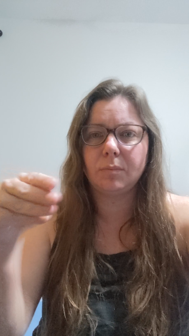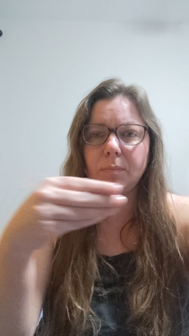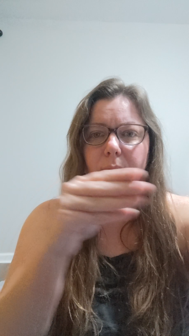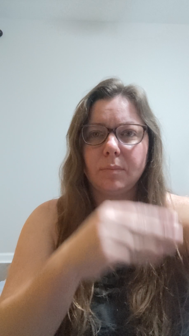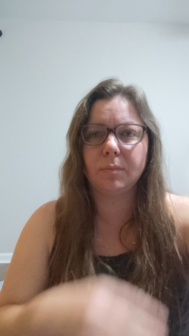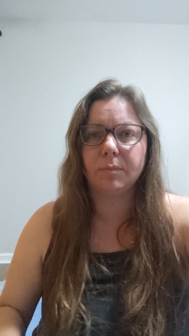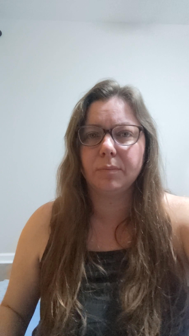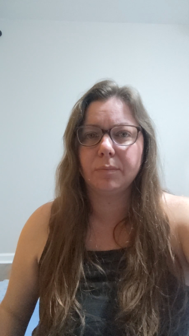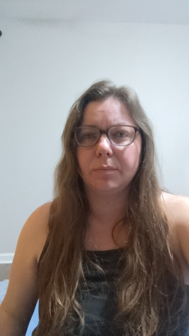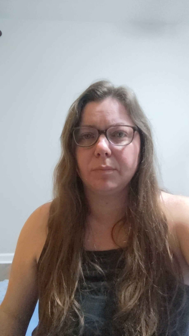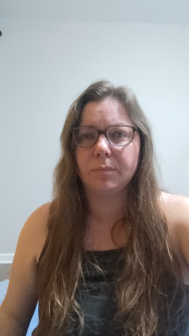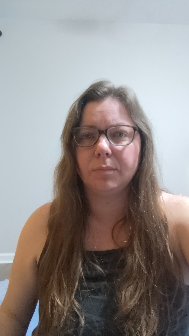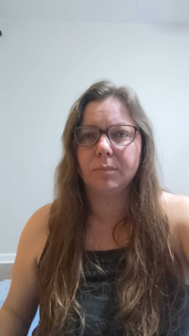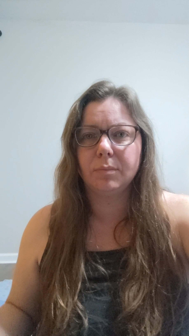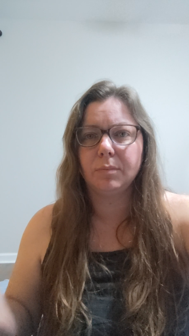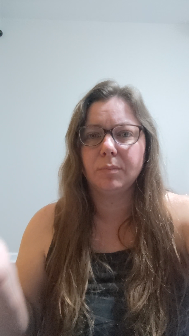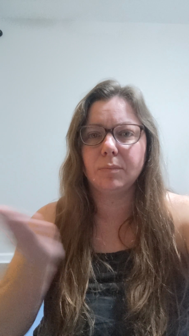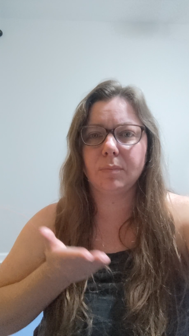bring